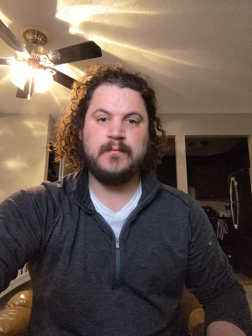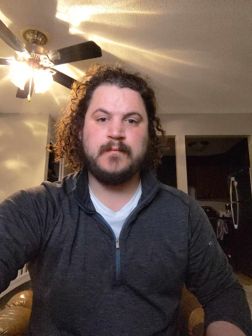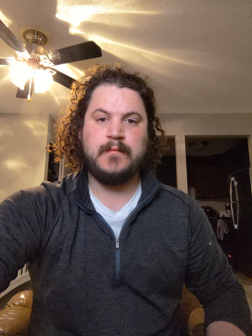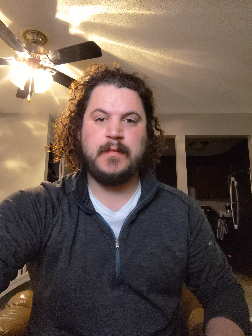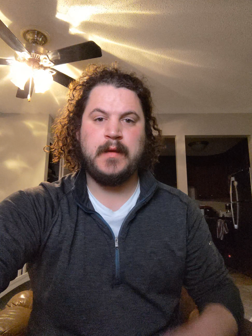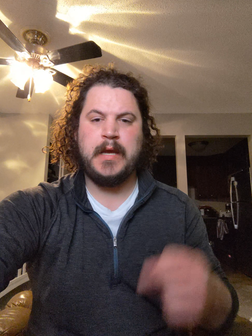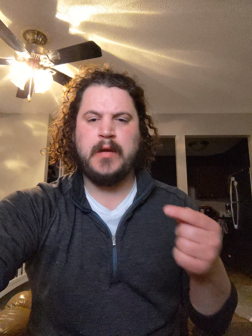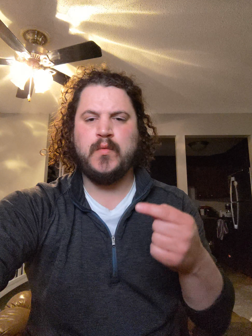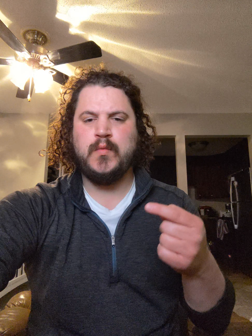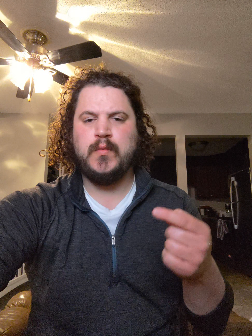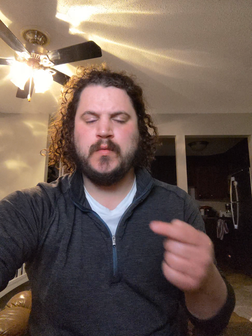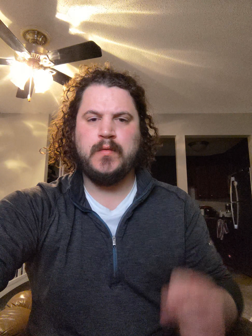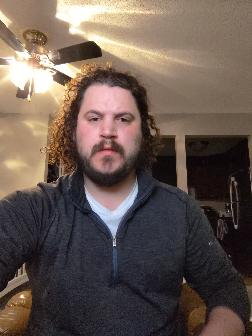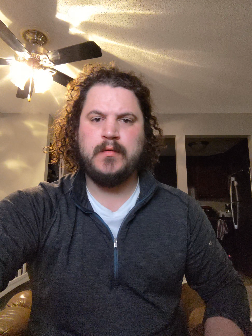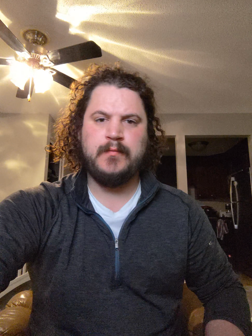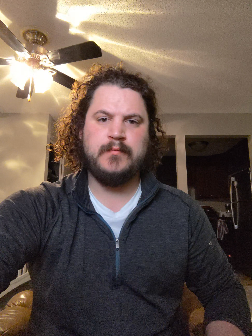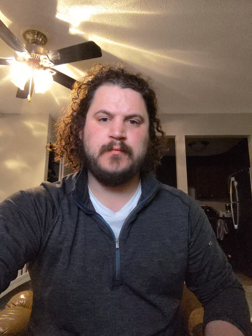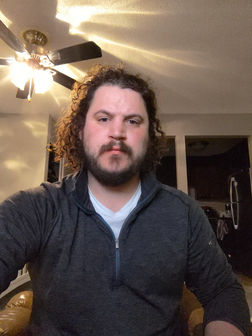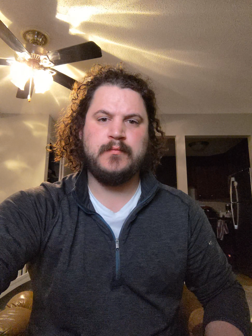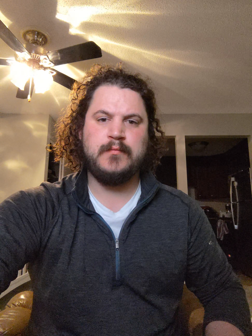owie